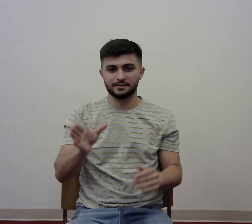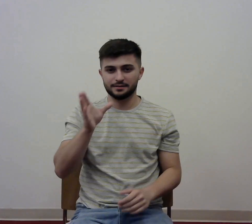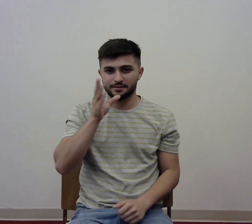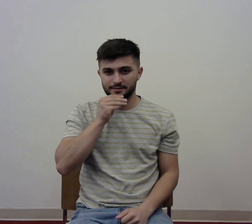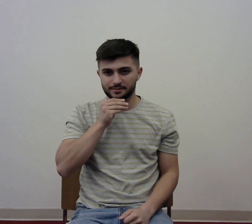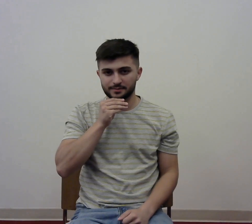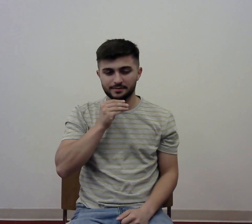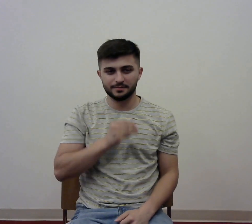bilər